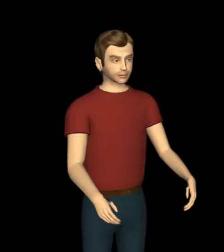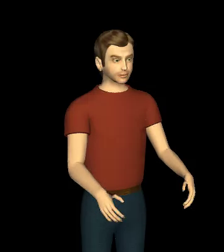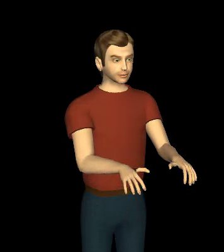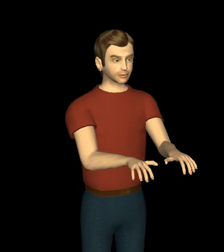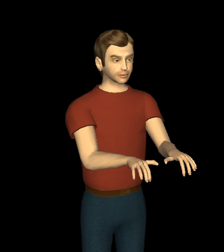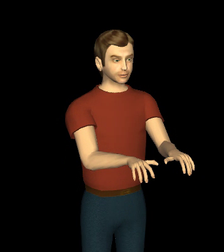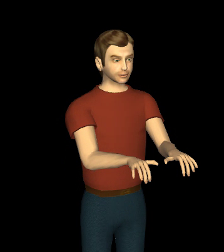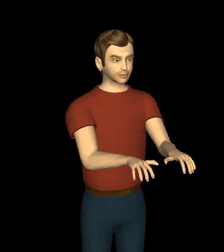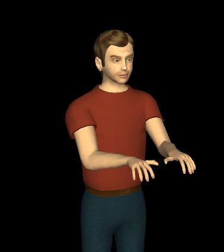يكتب على الآلة الكاتبة